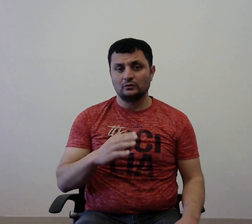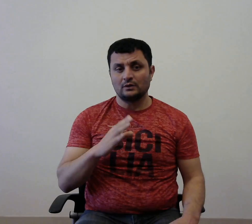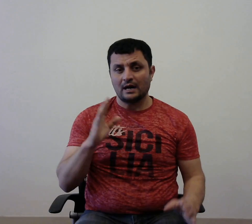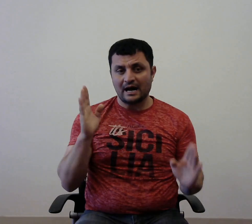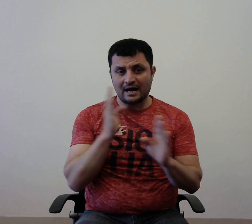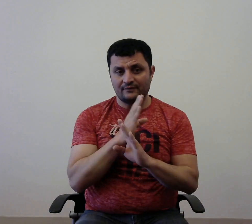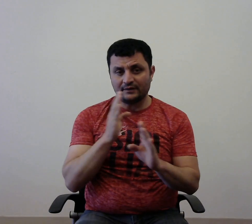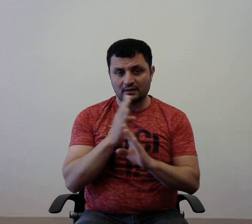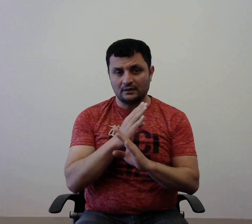hava